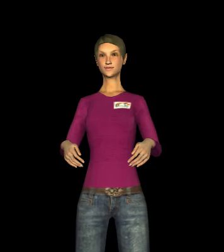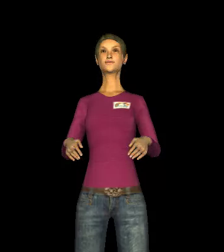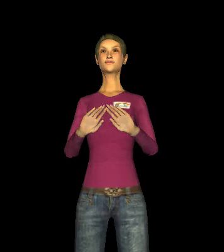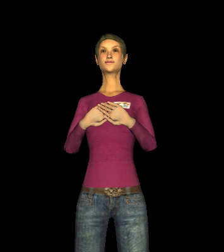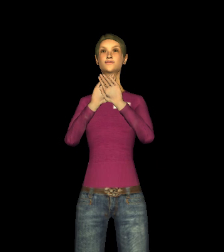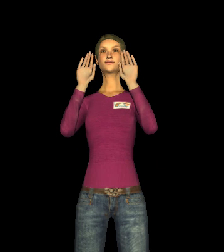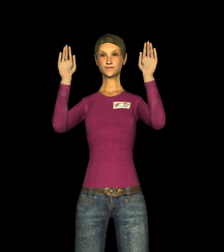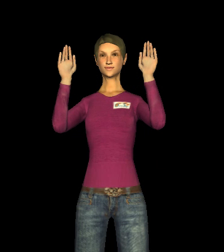سماء